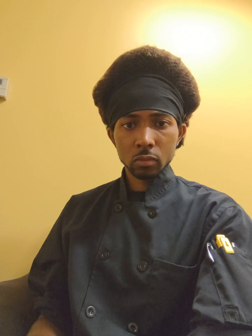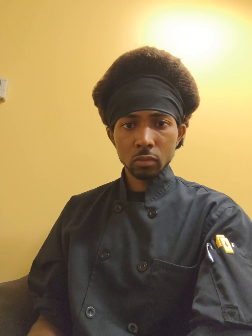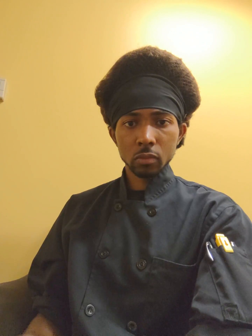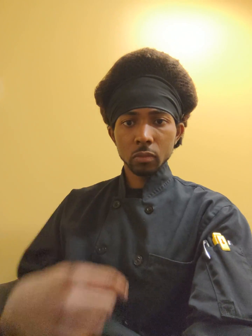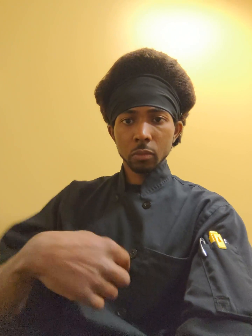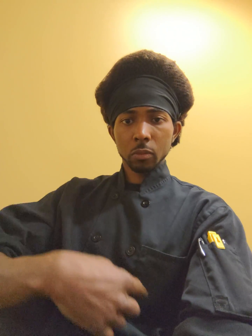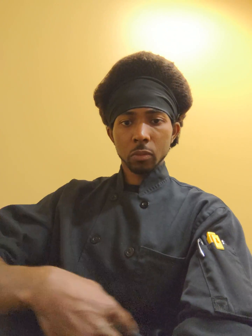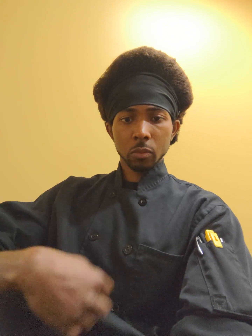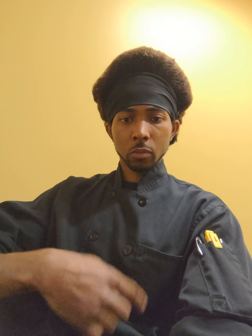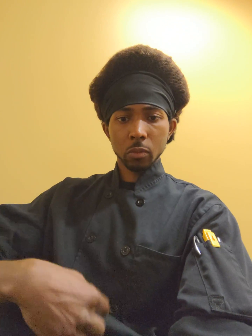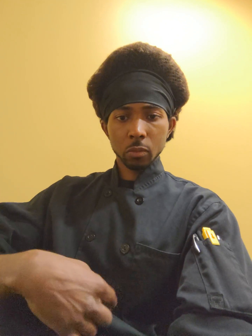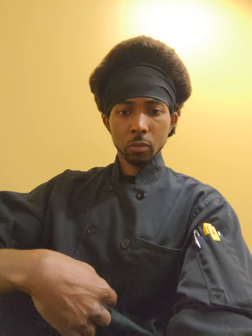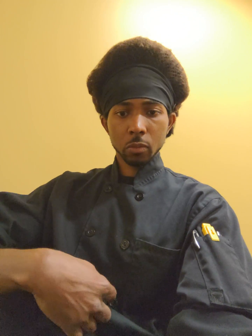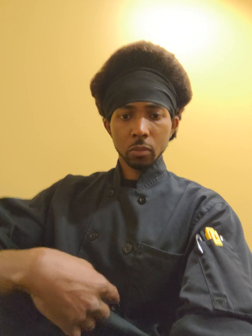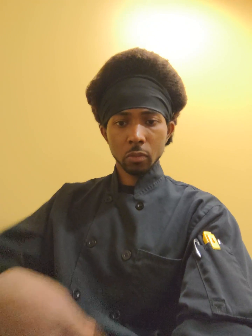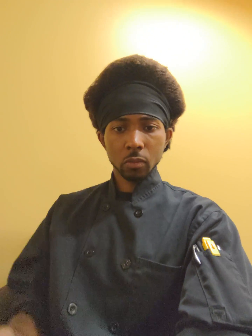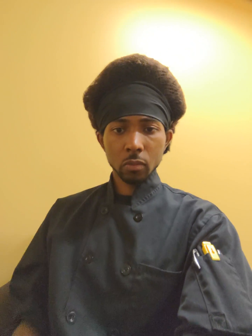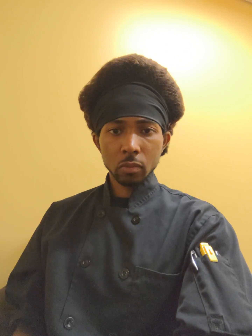belly button